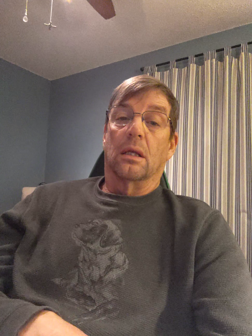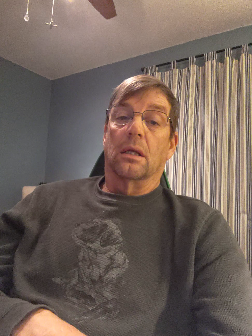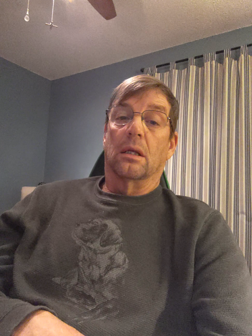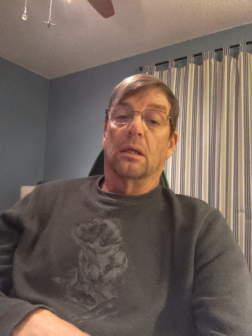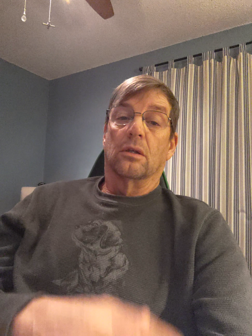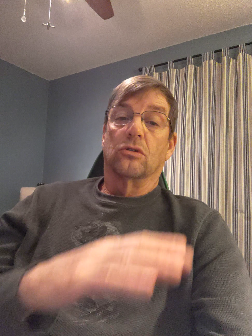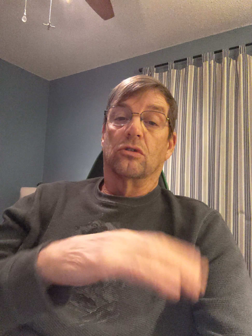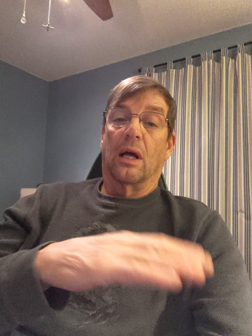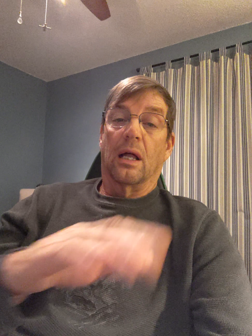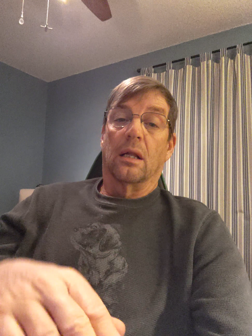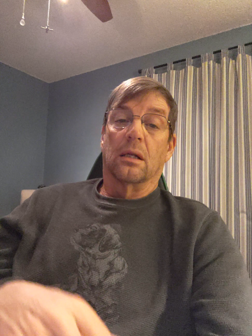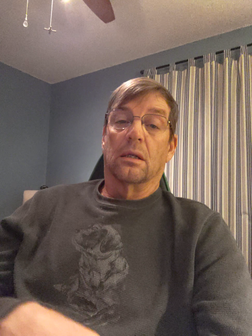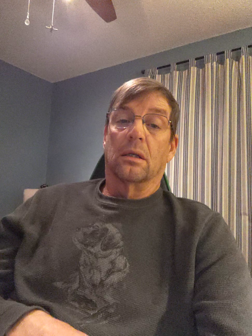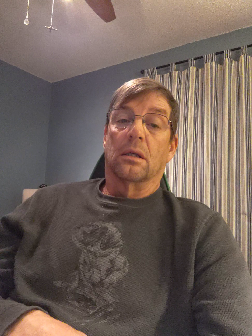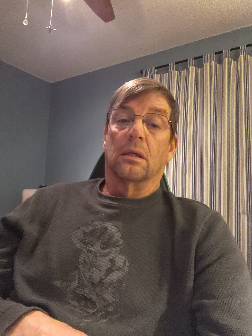child